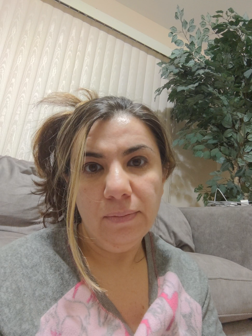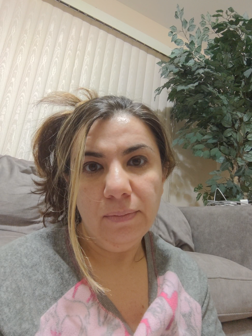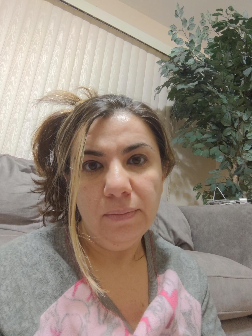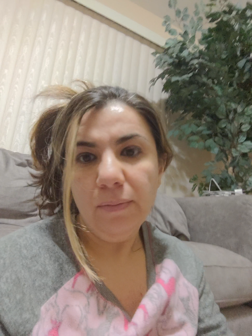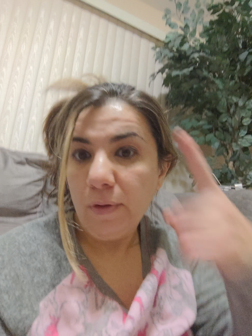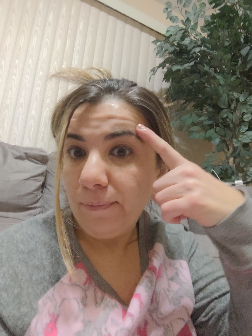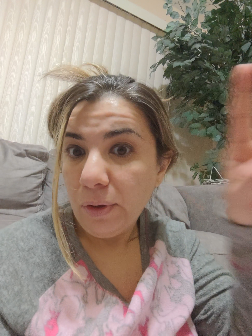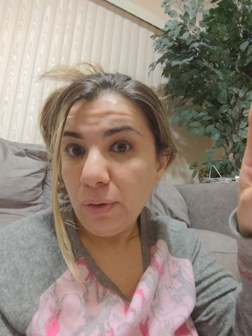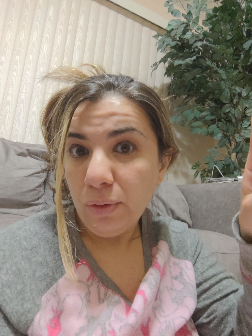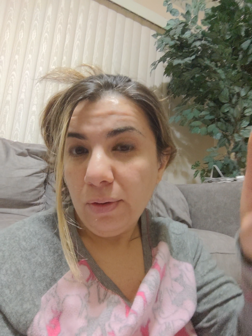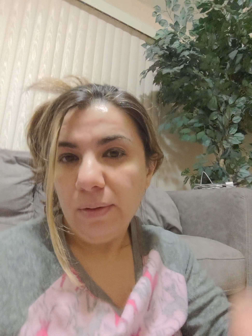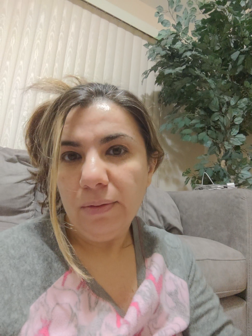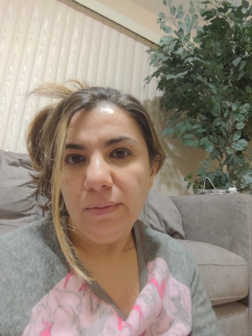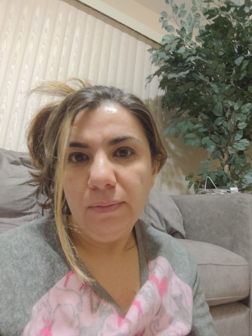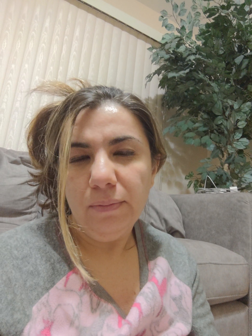for